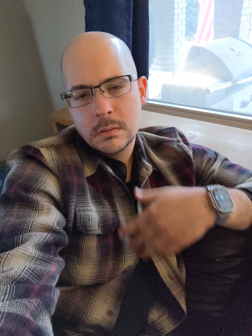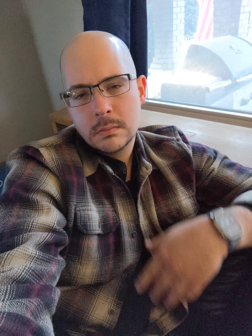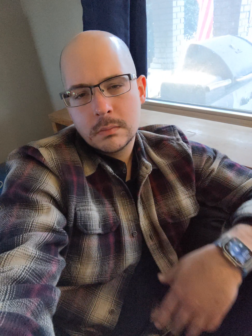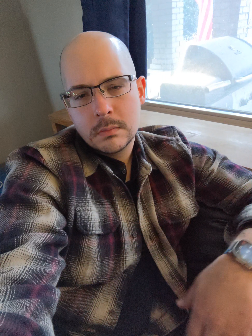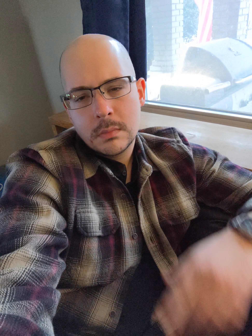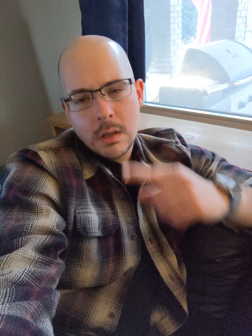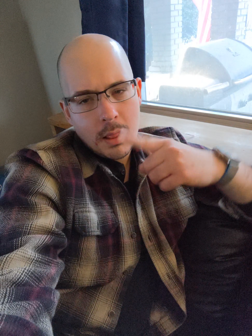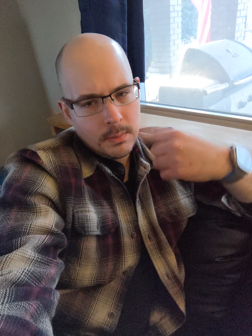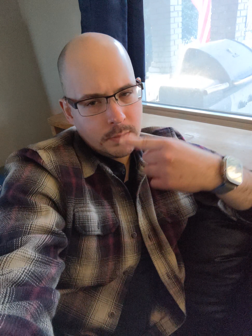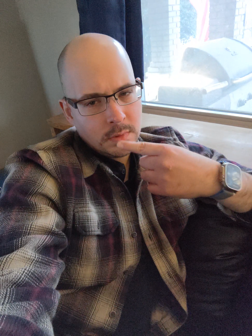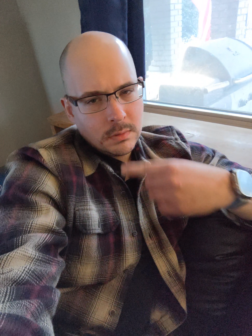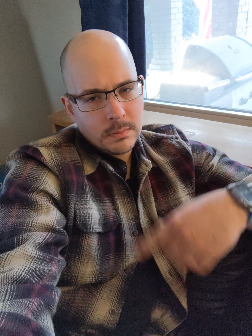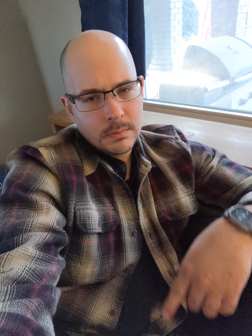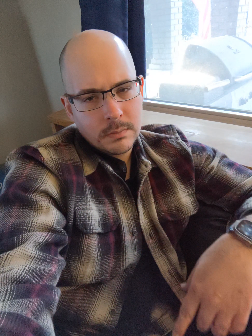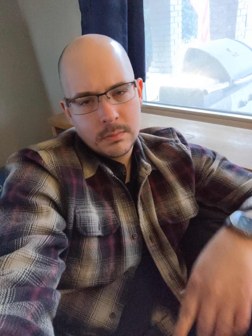lips